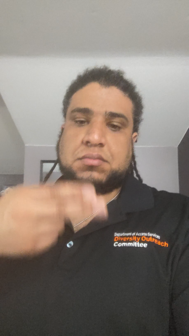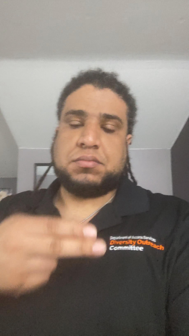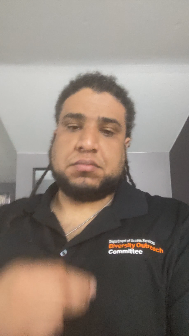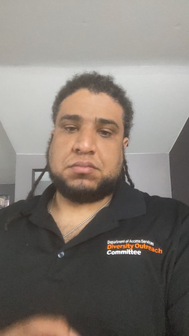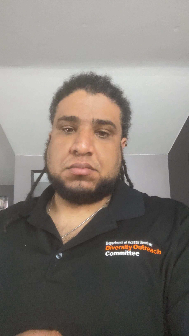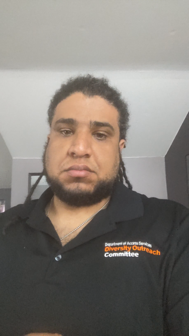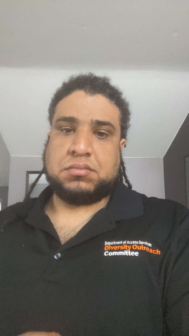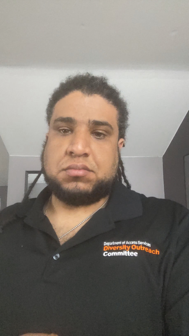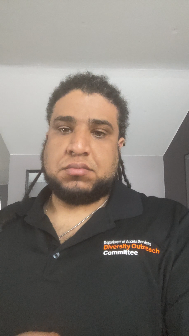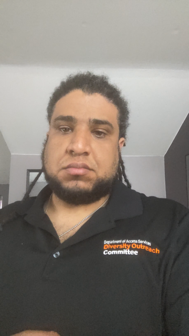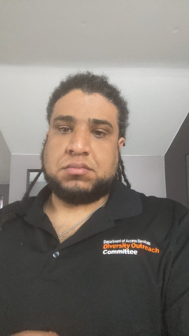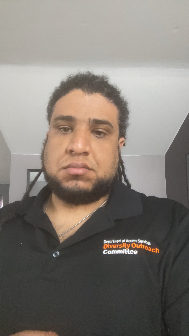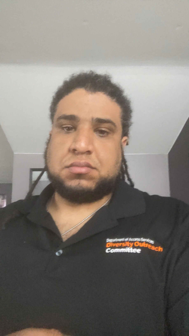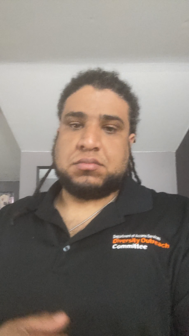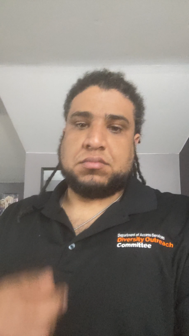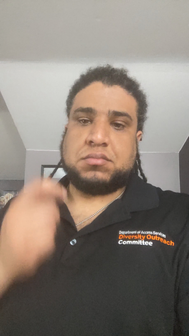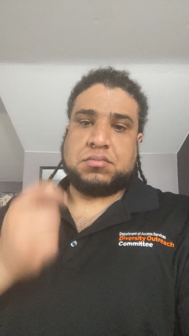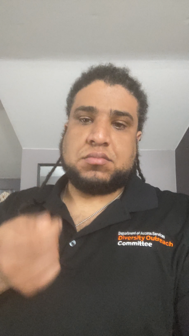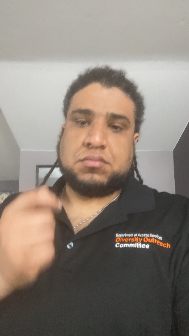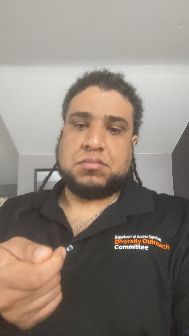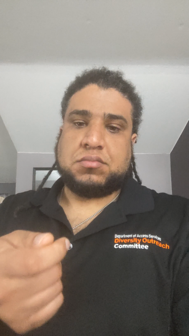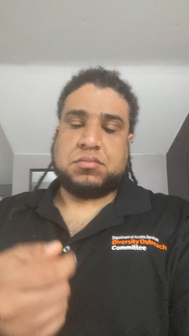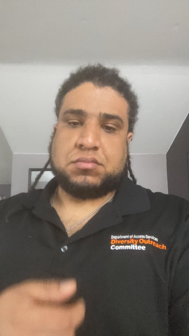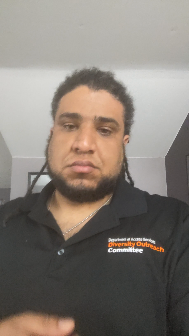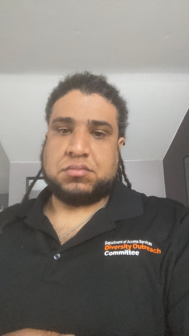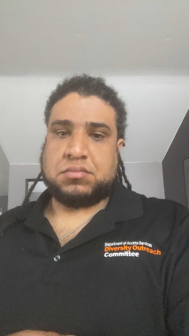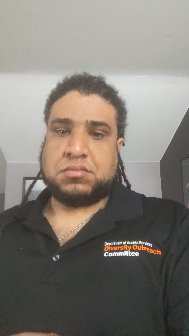cart